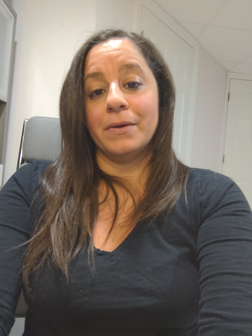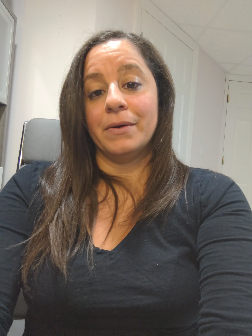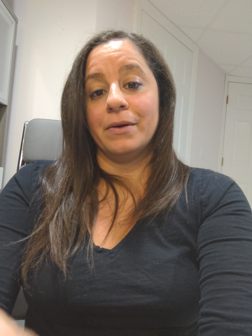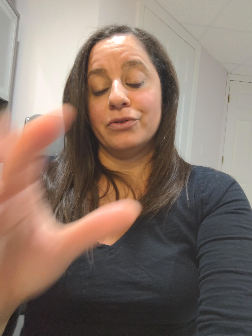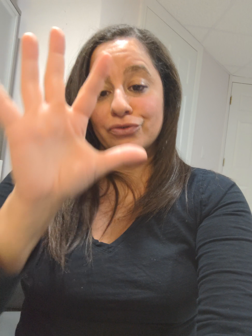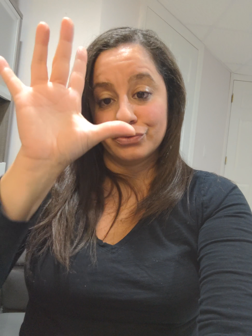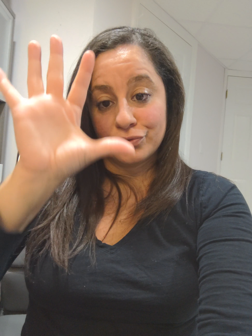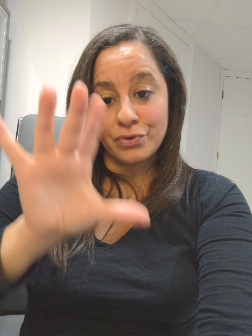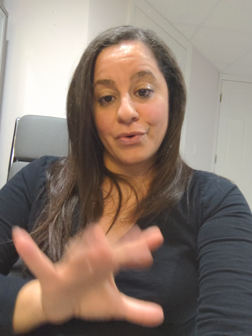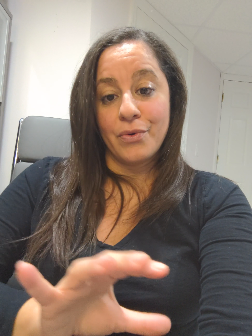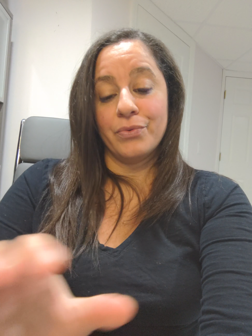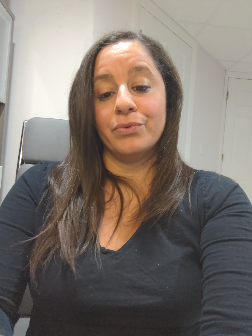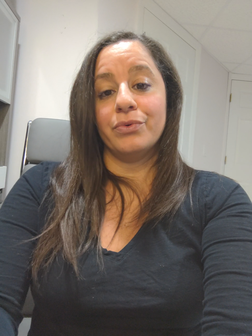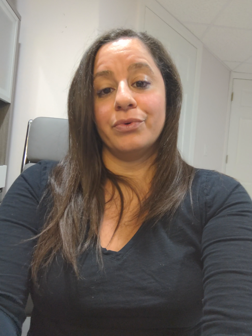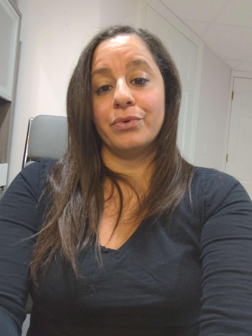snow